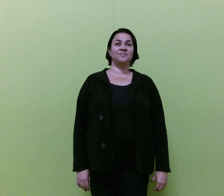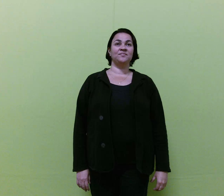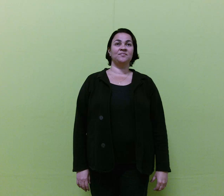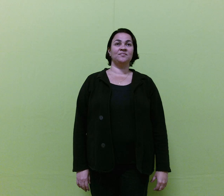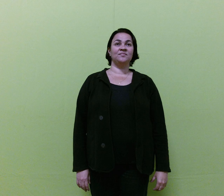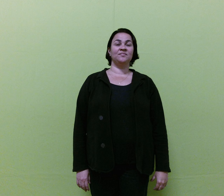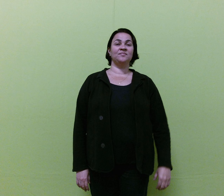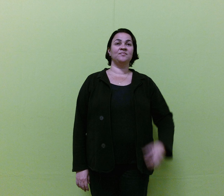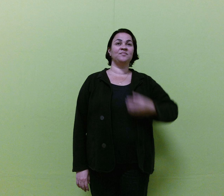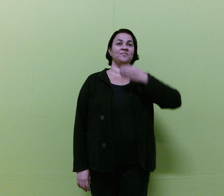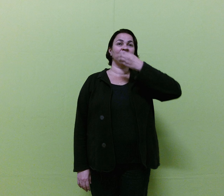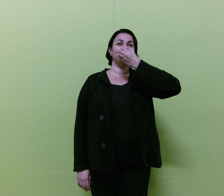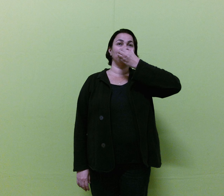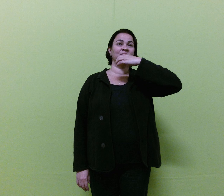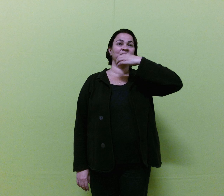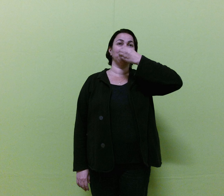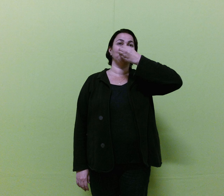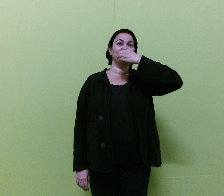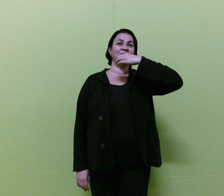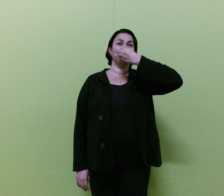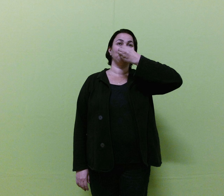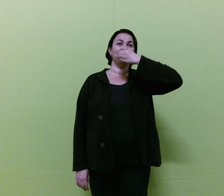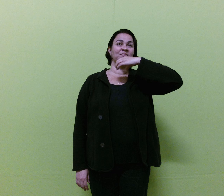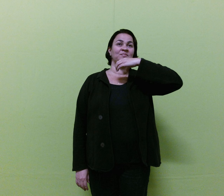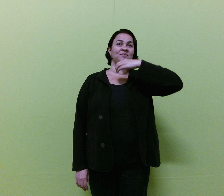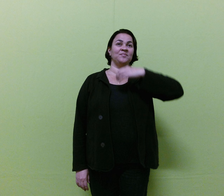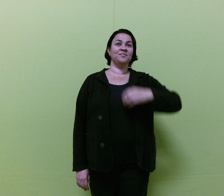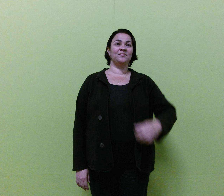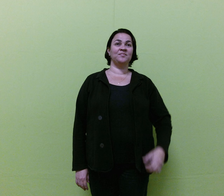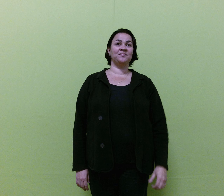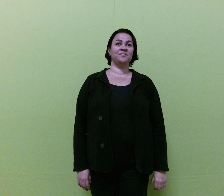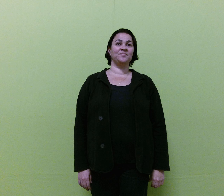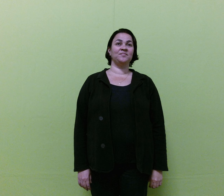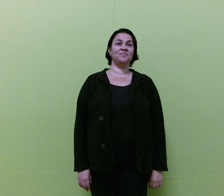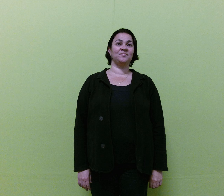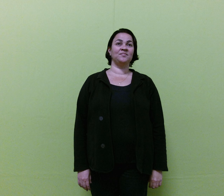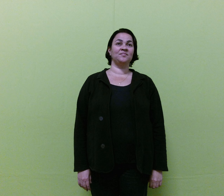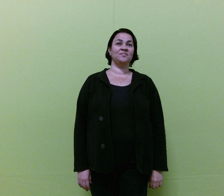maçã